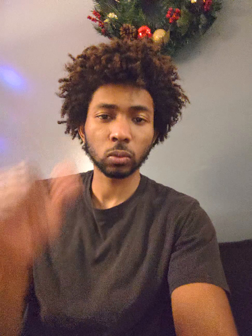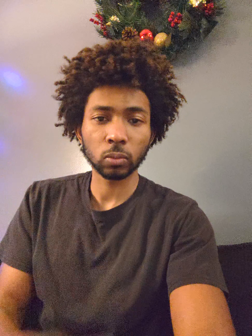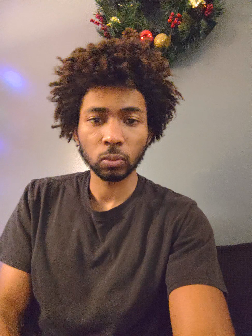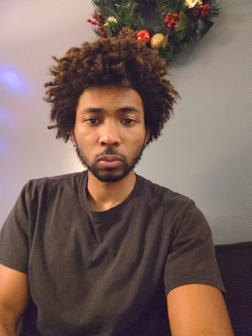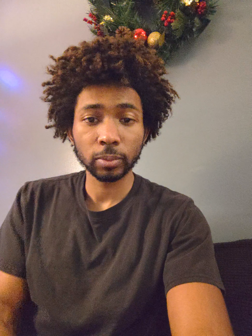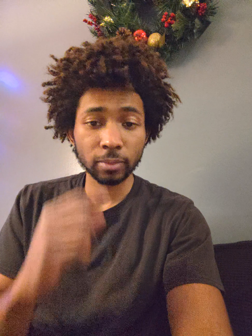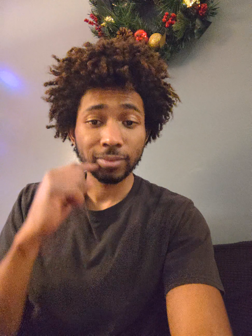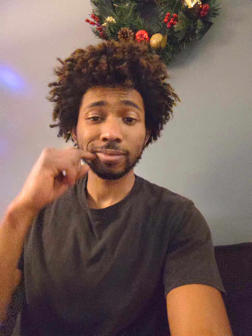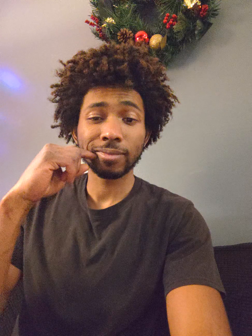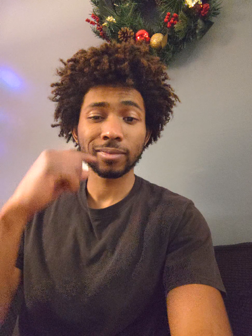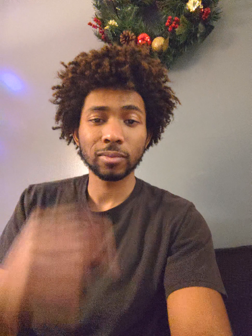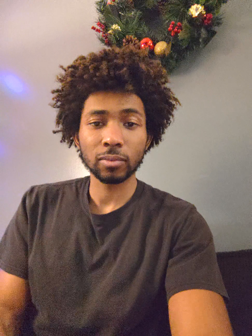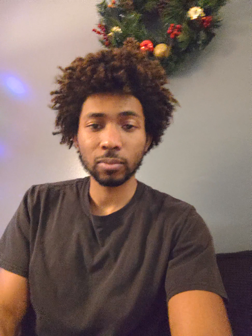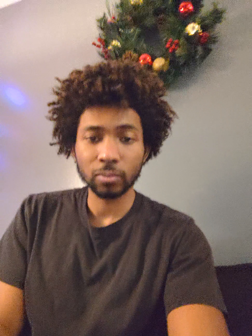smile